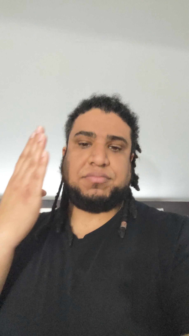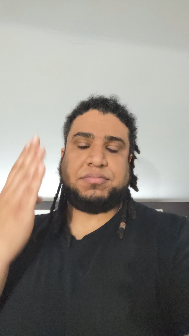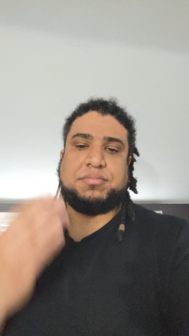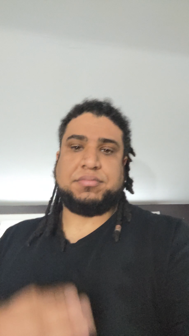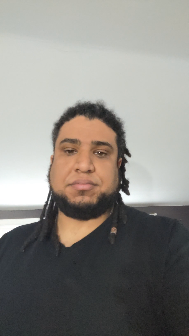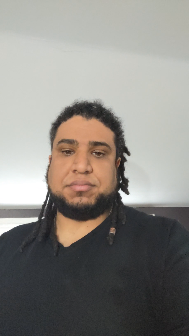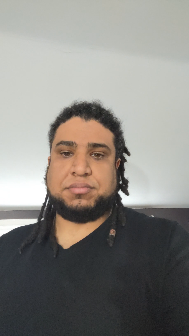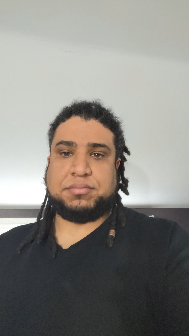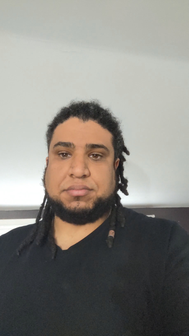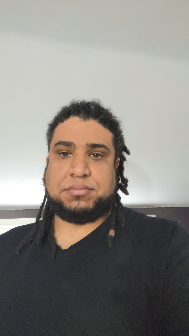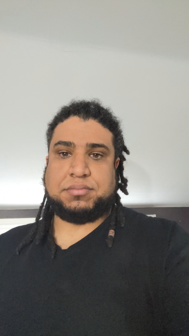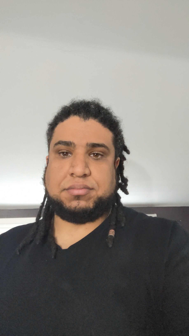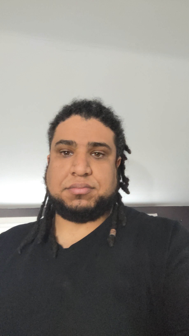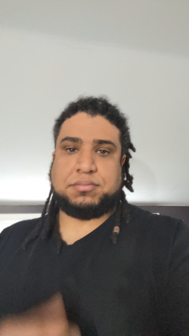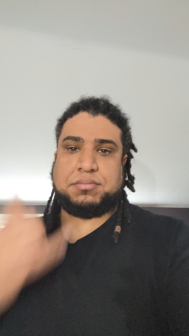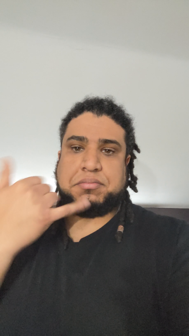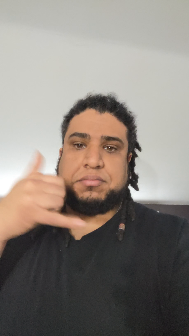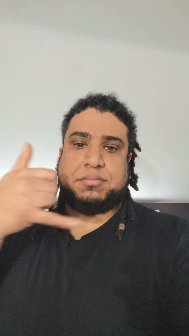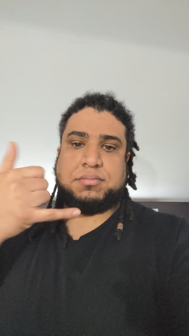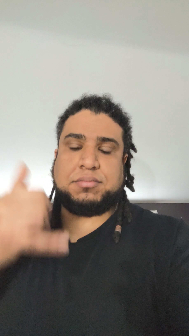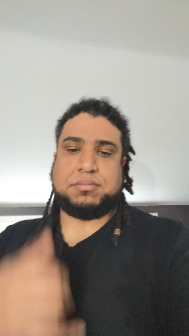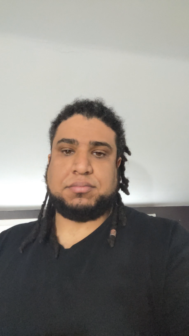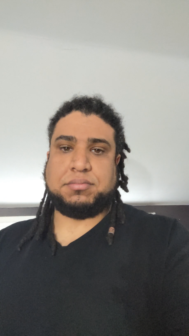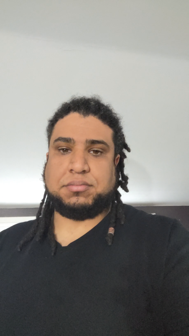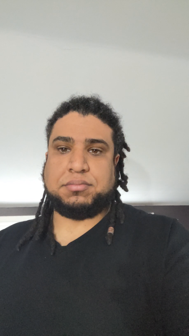play